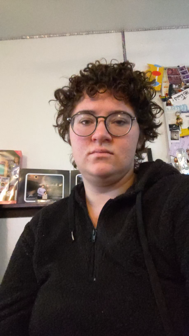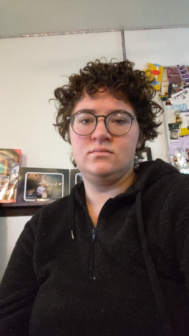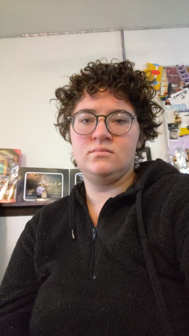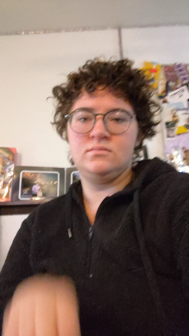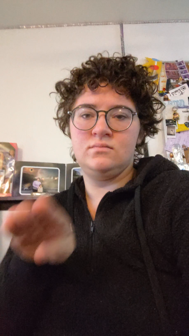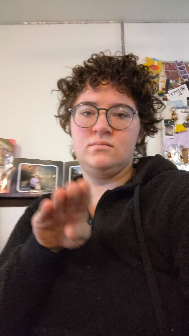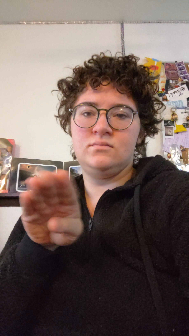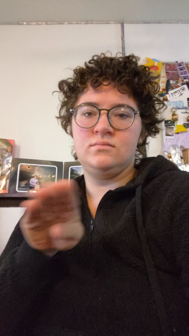boots